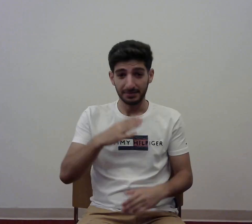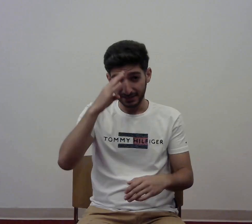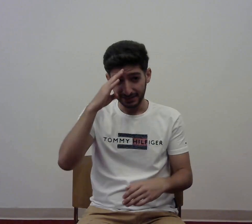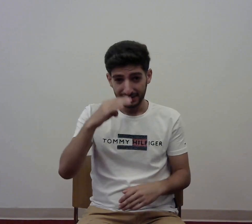ata